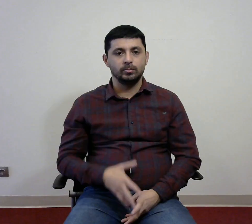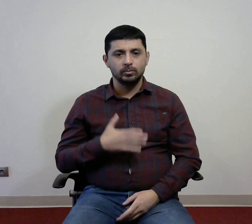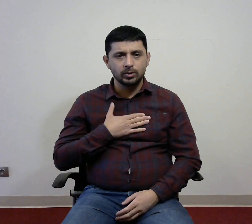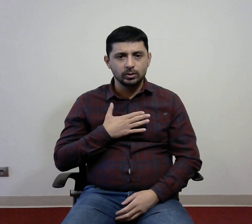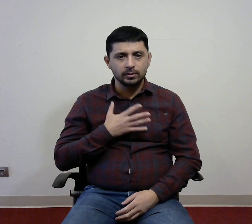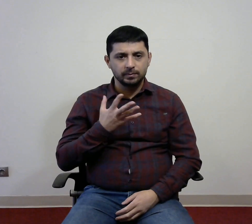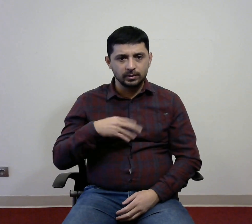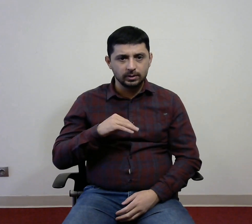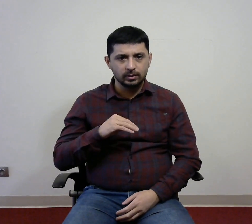biz